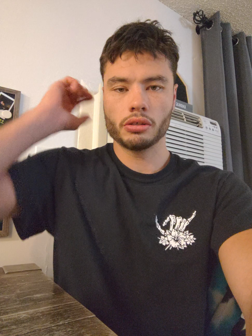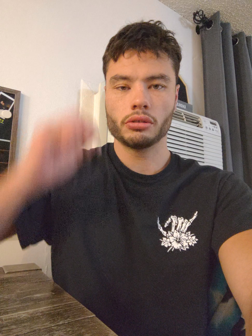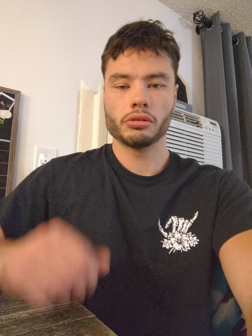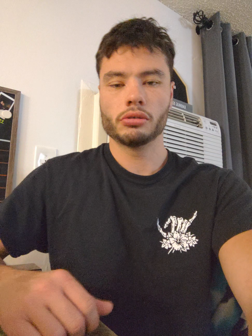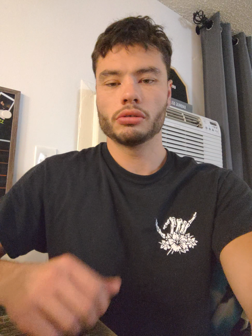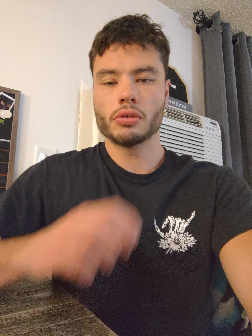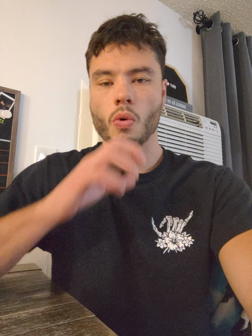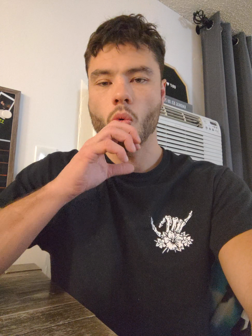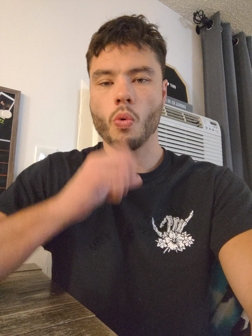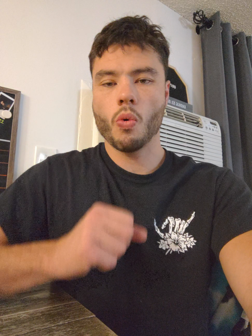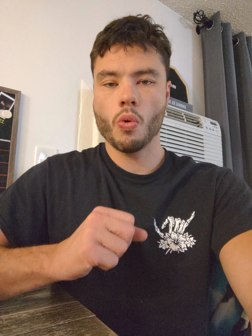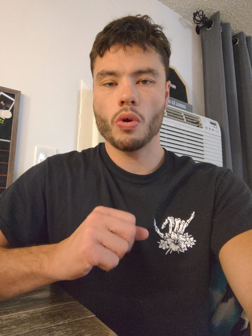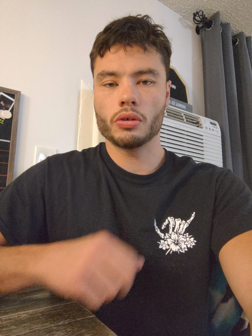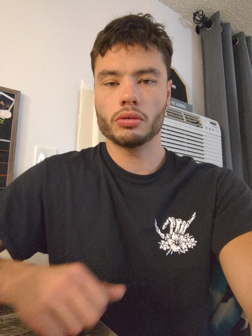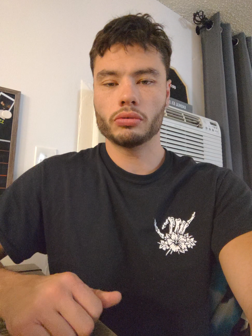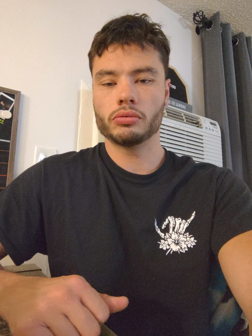old